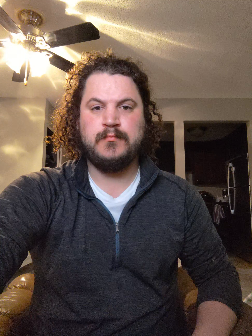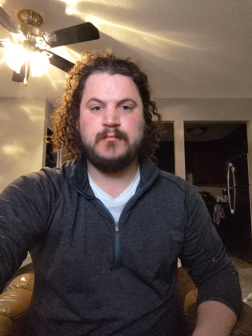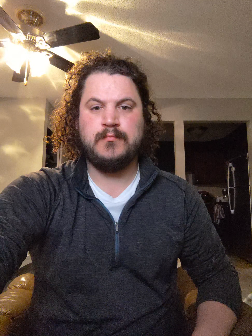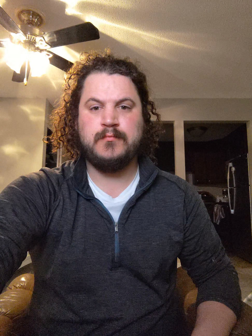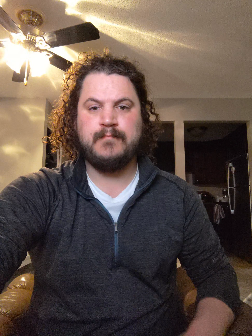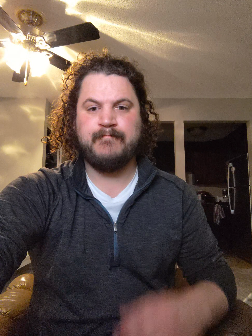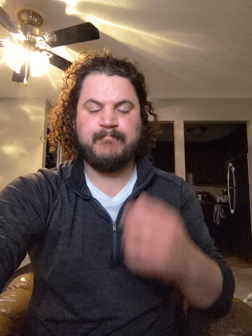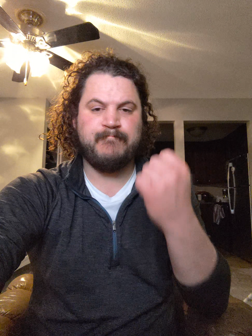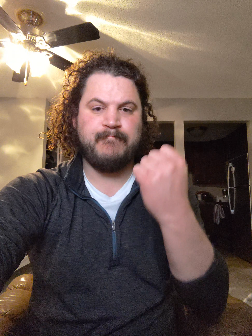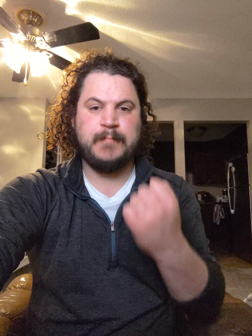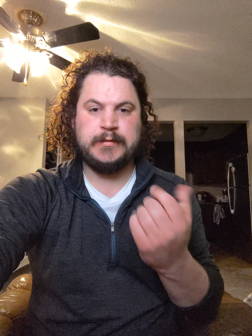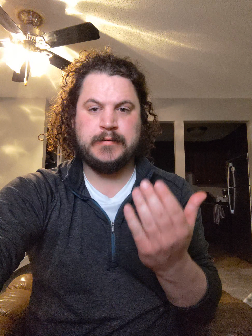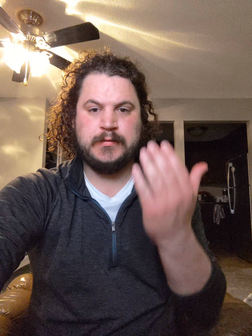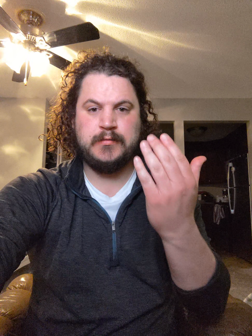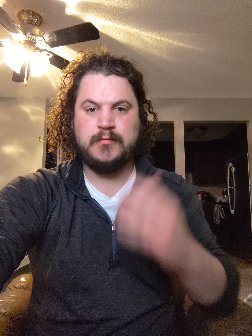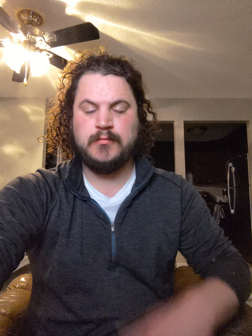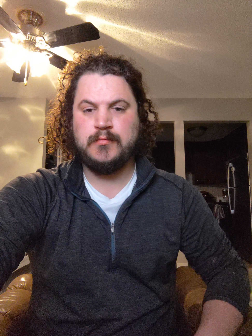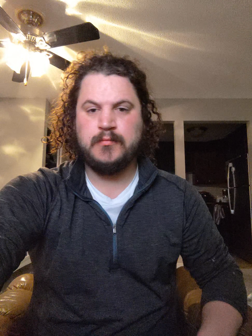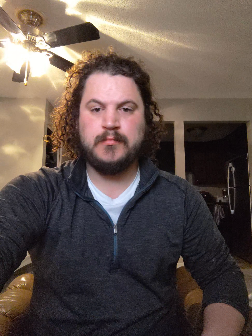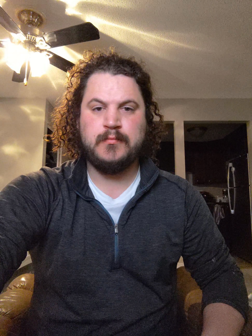mitten